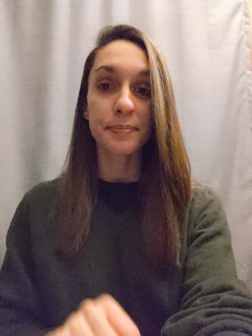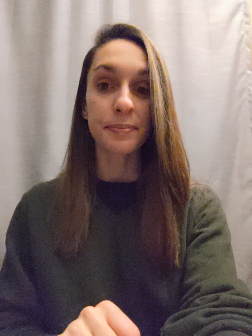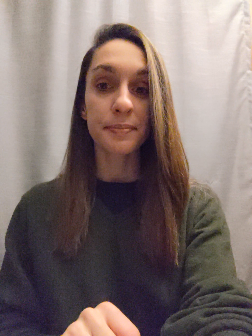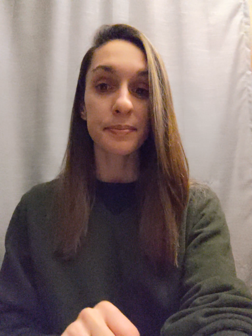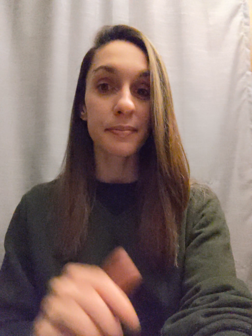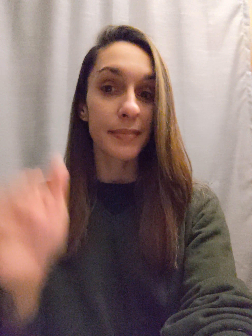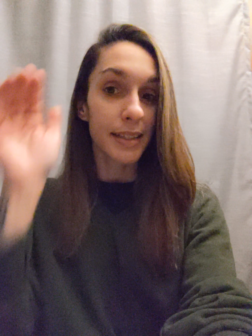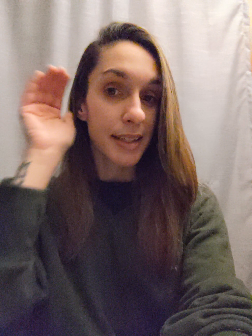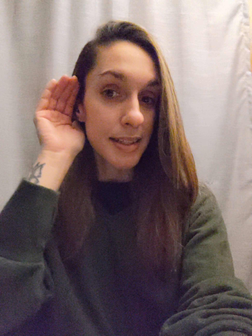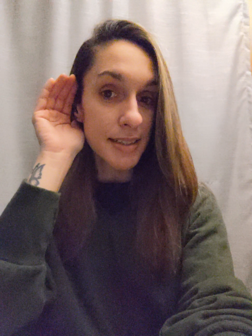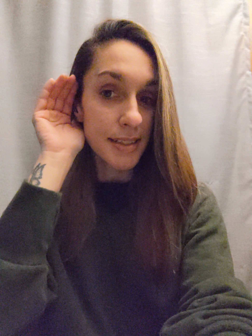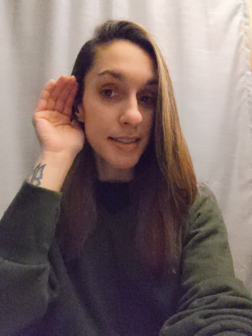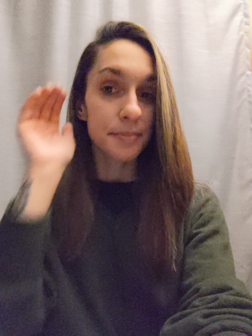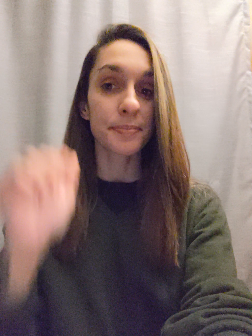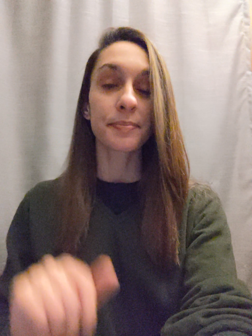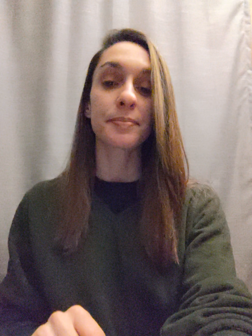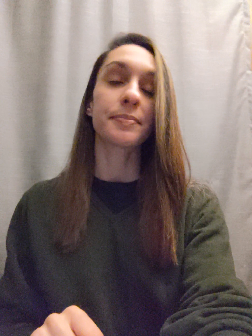listen